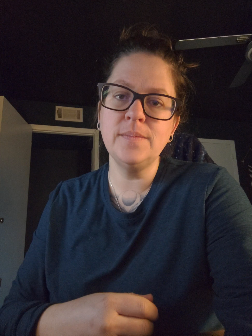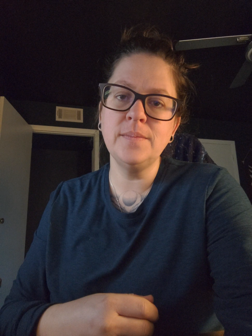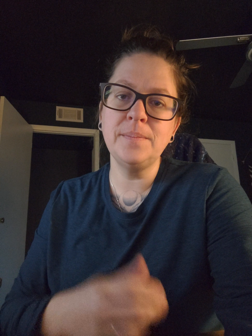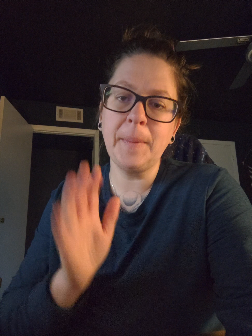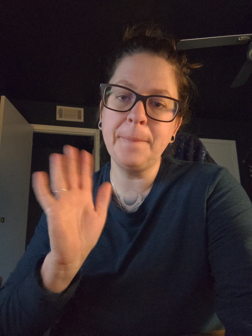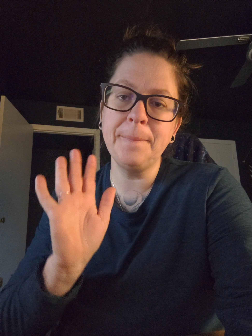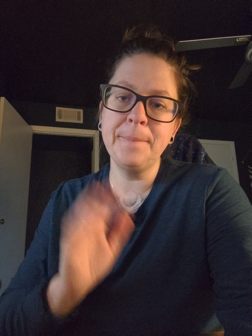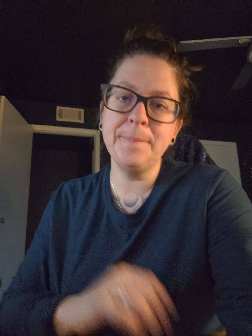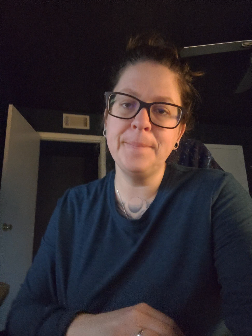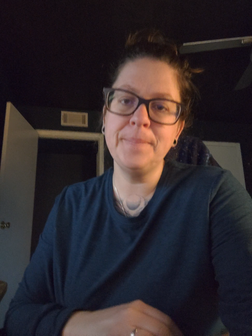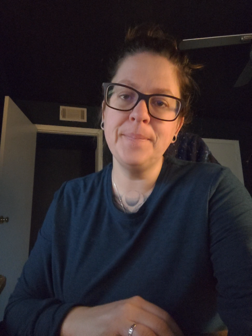bye